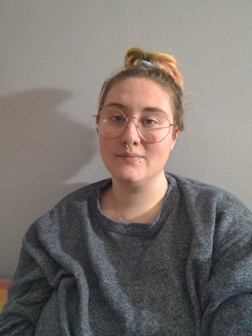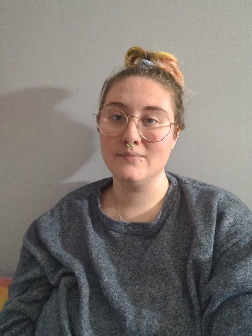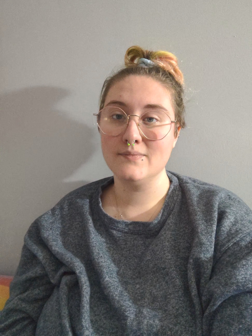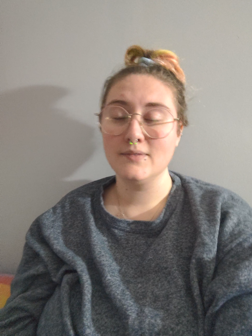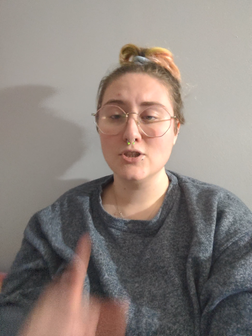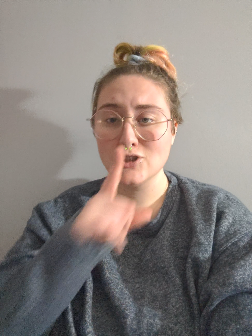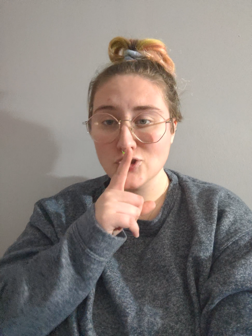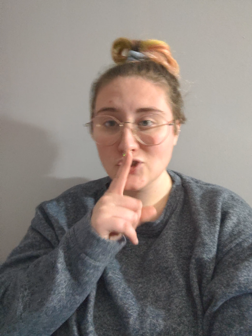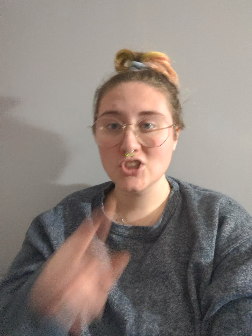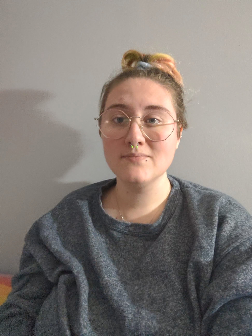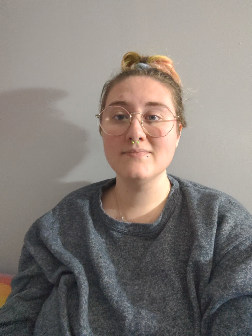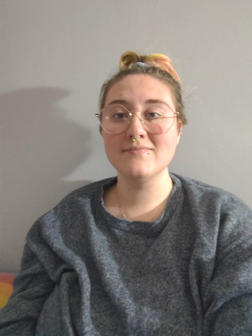shhh